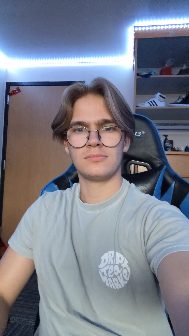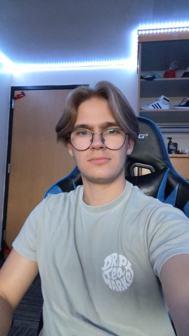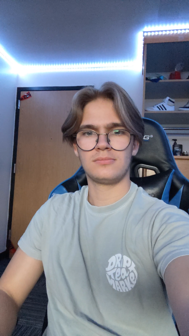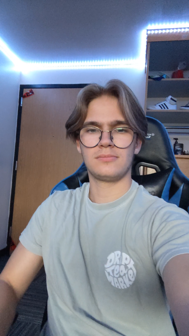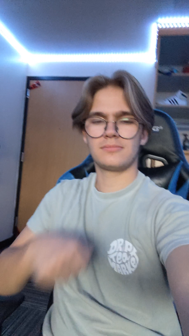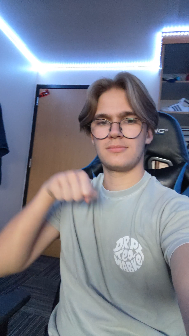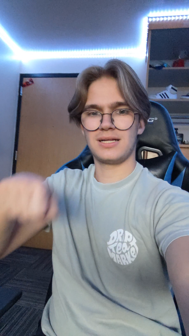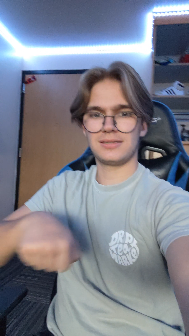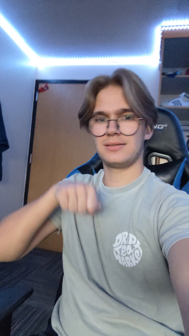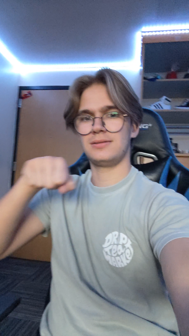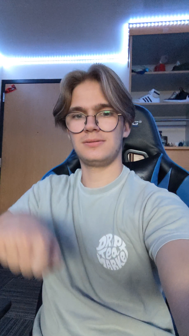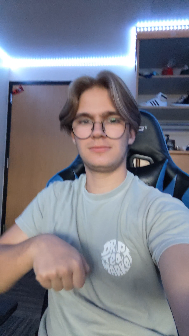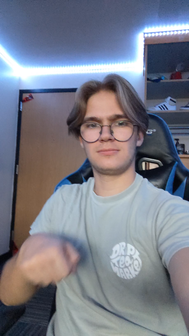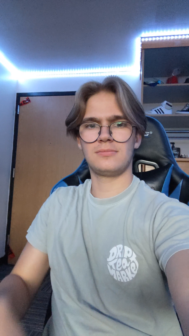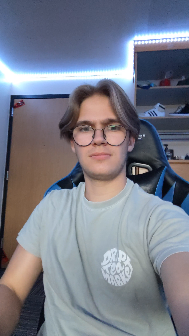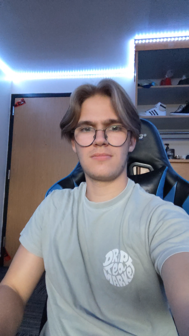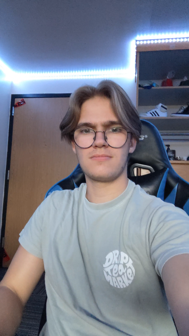bicycle